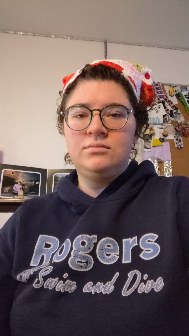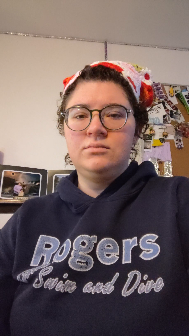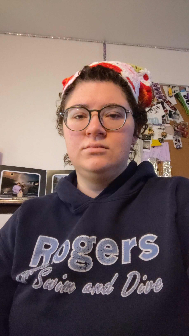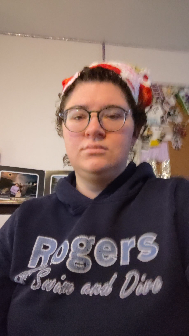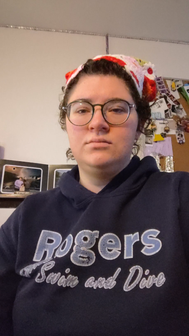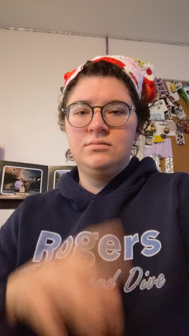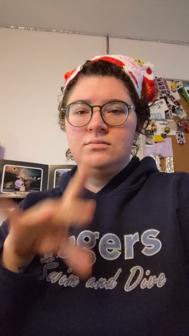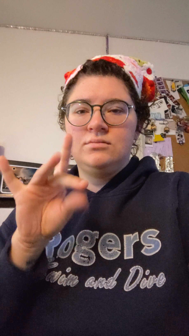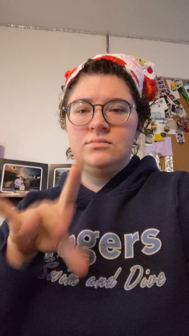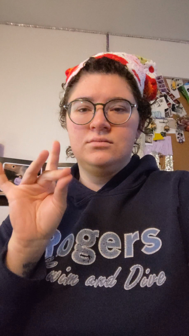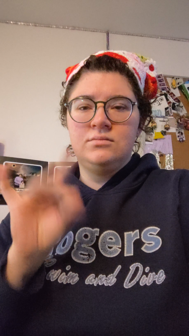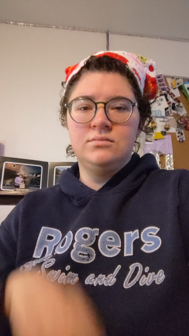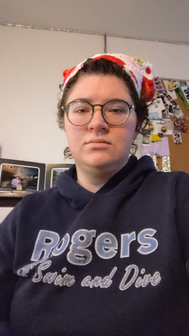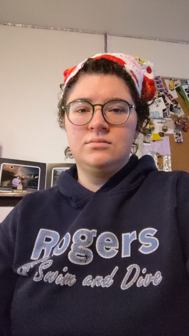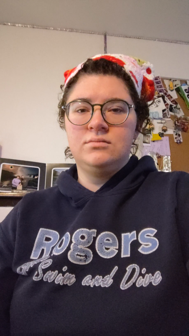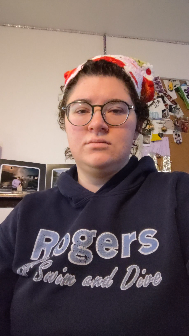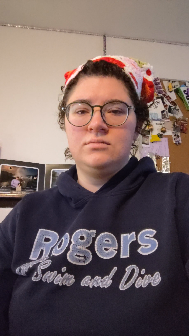choose